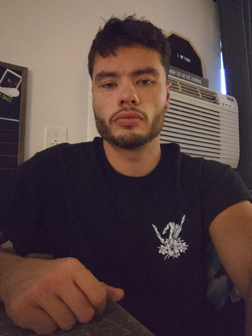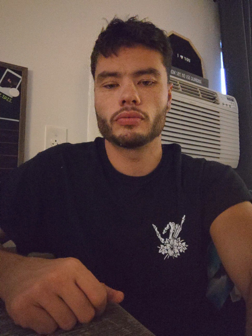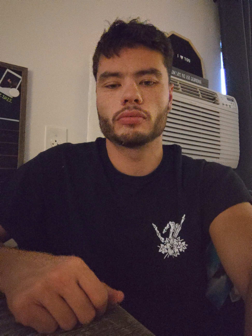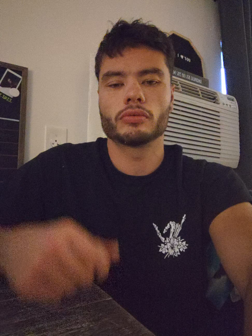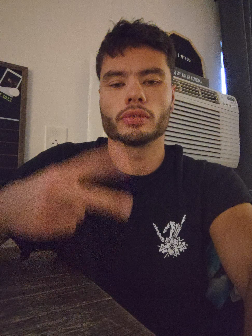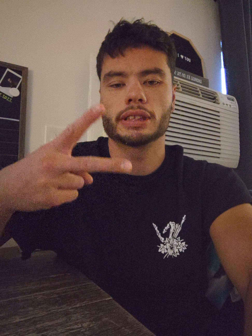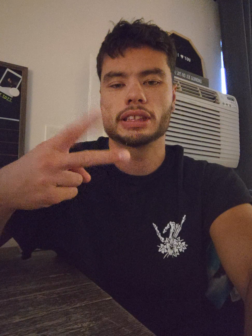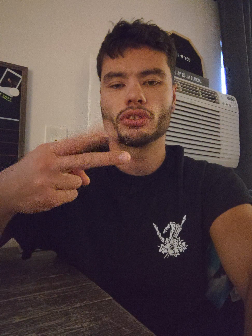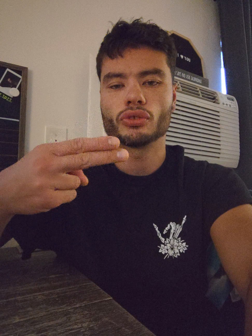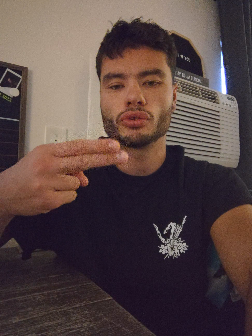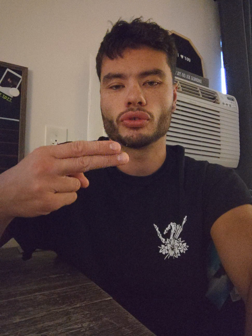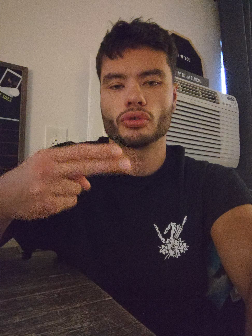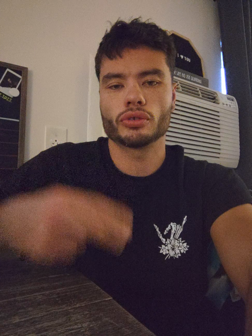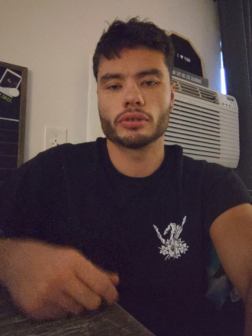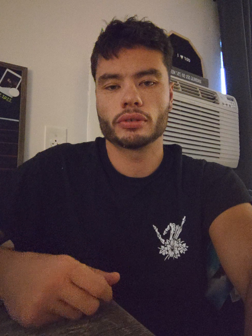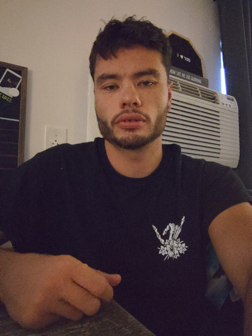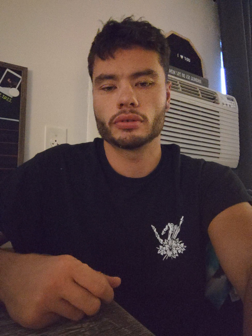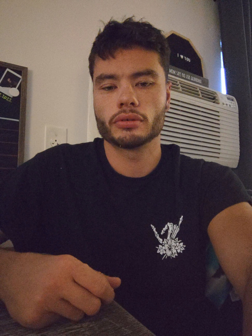scissors